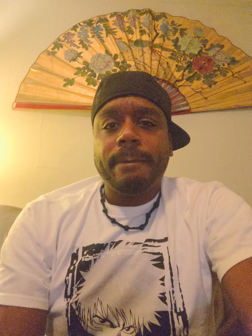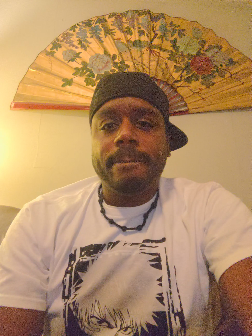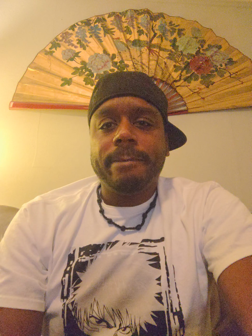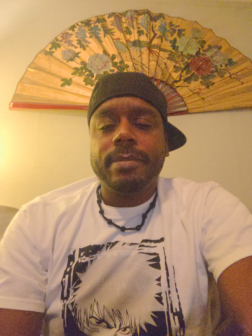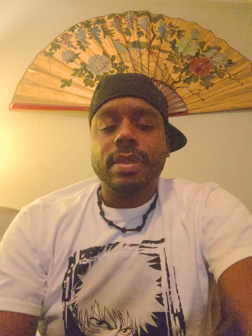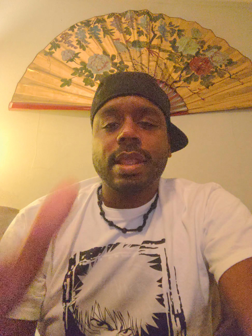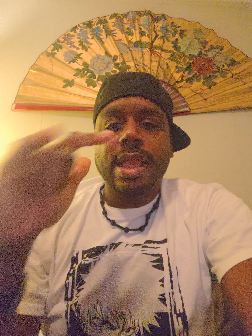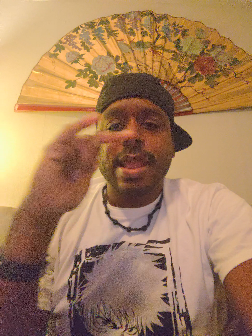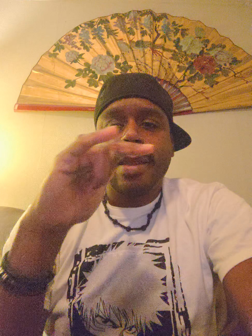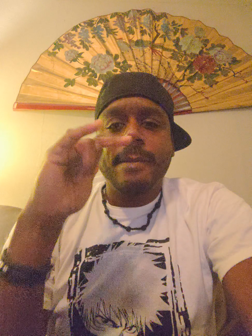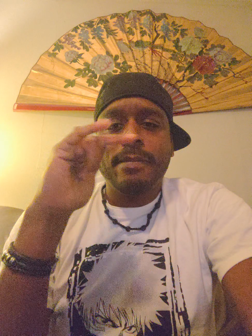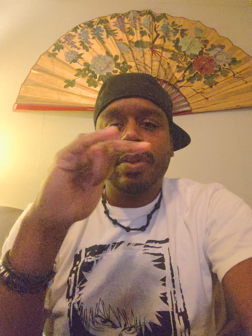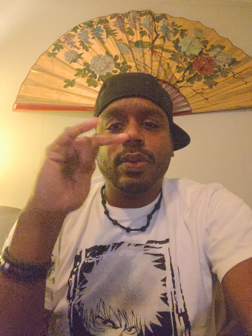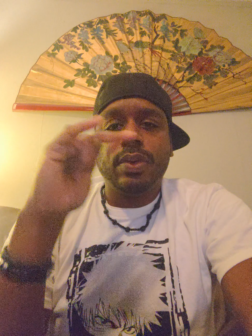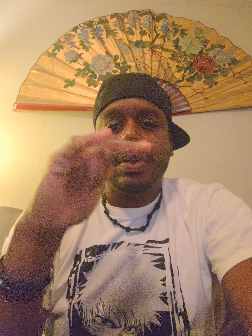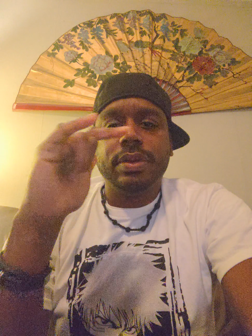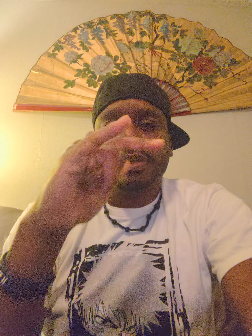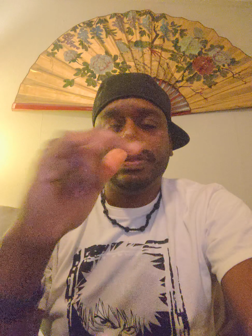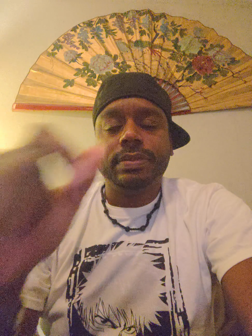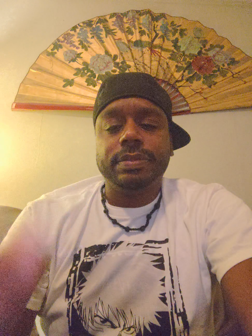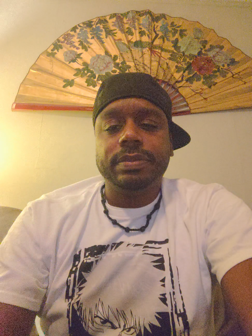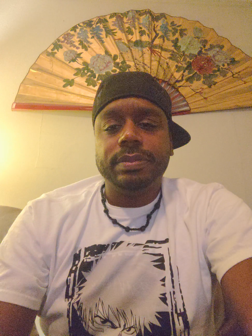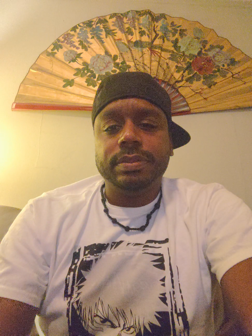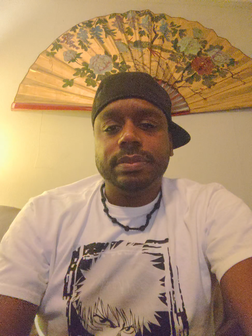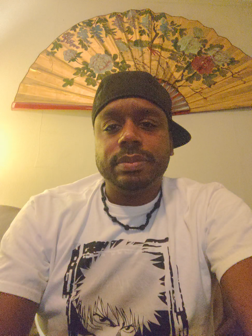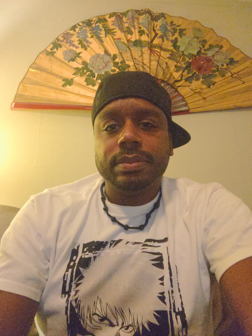airplane